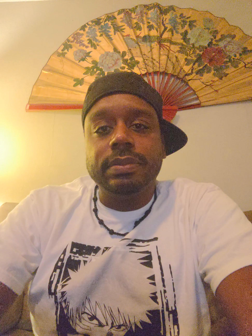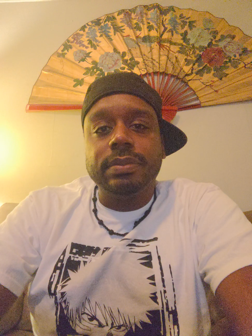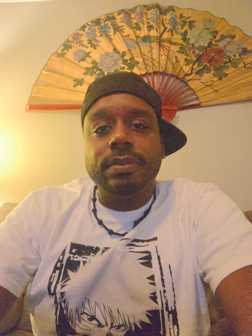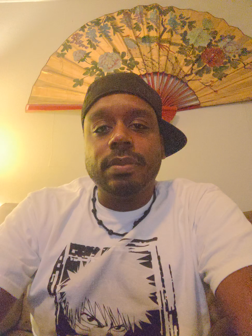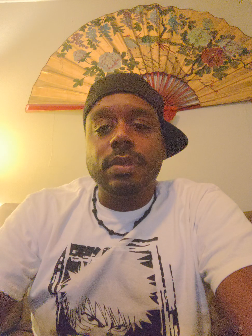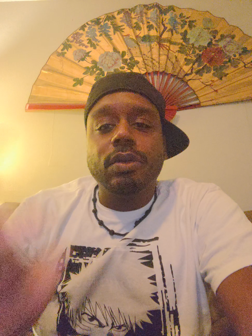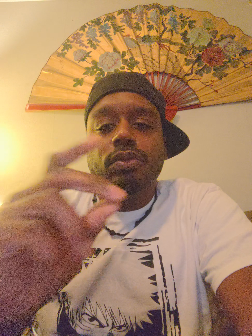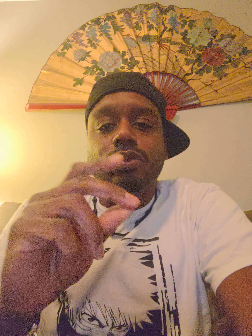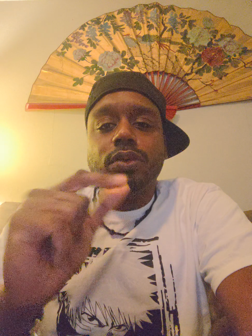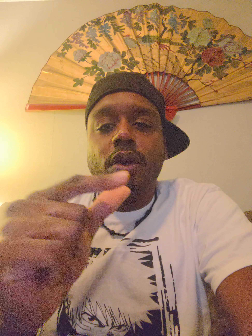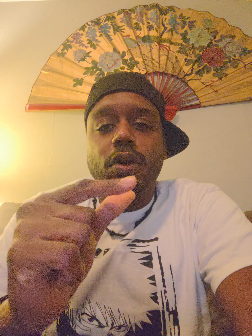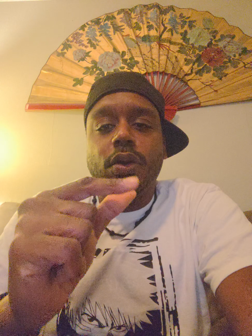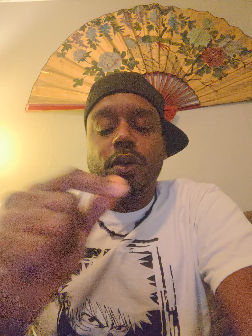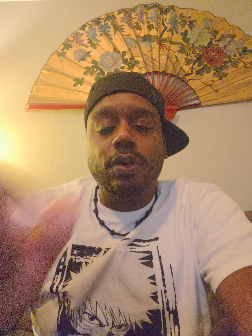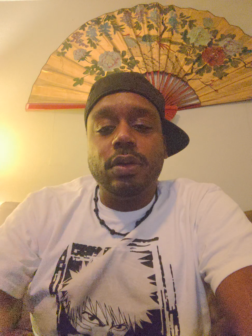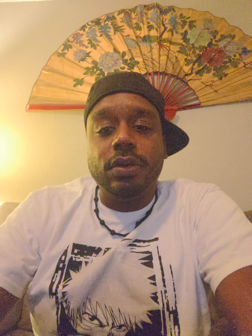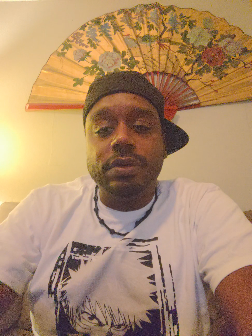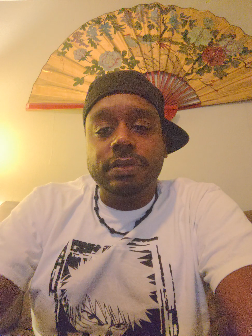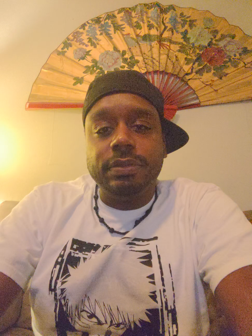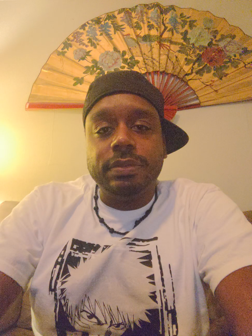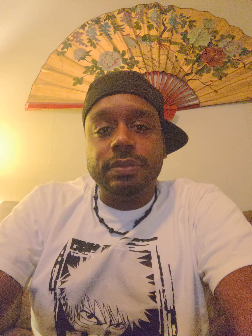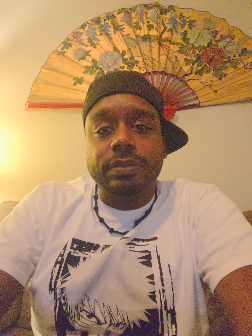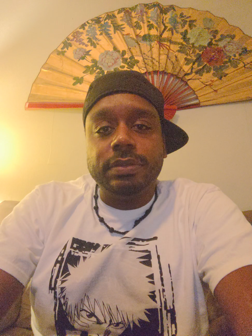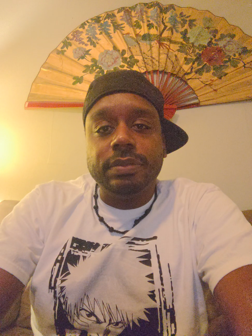dog